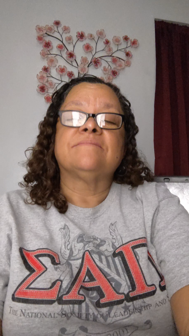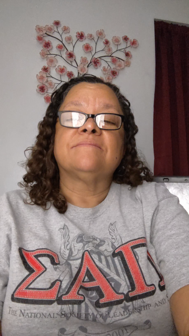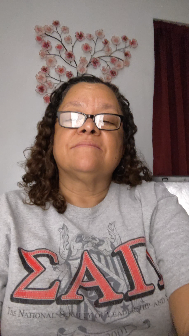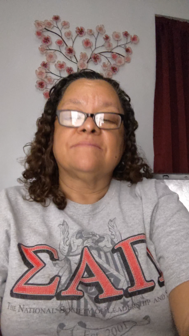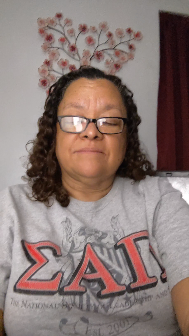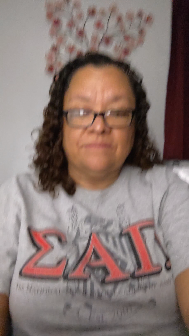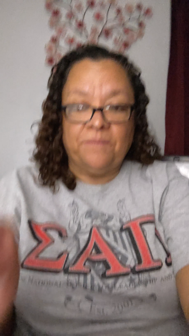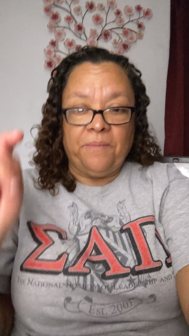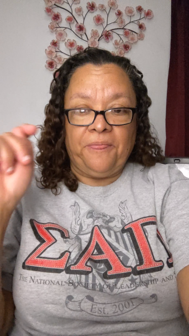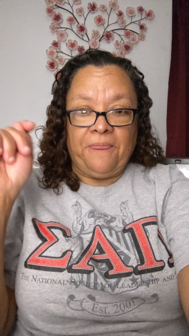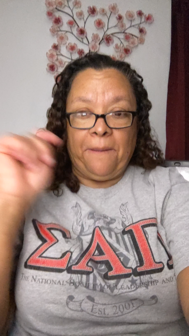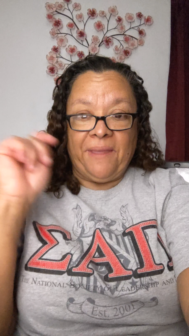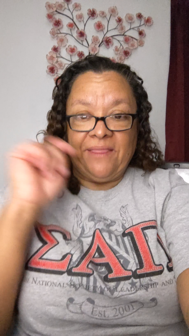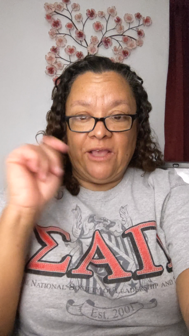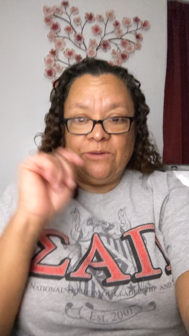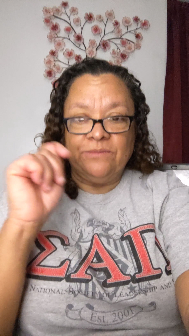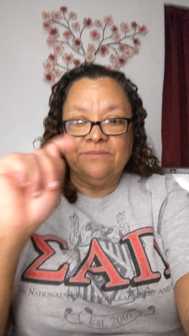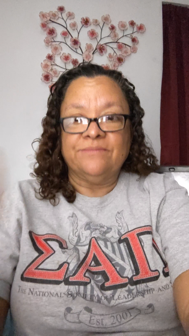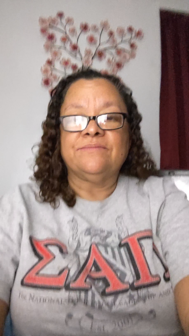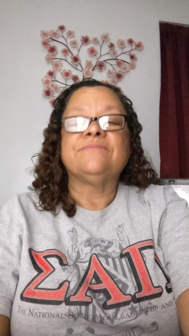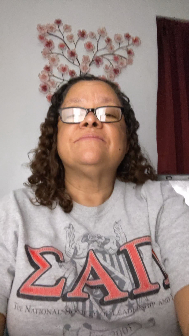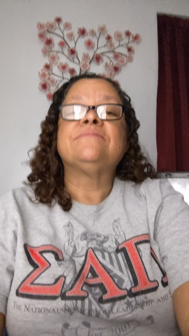bathroom